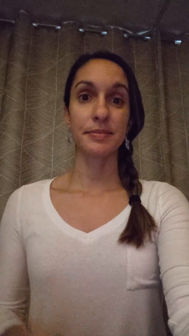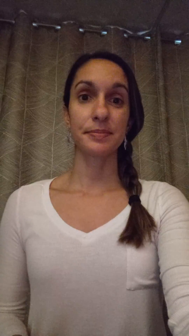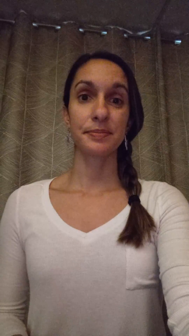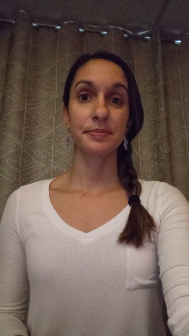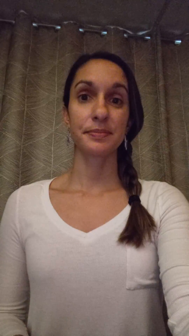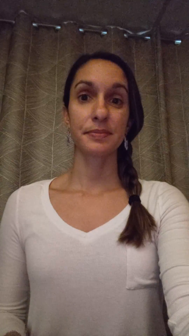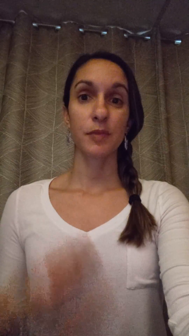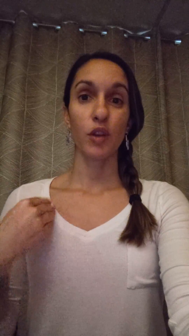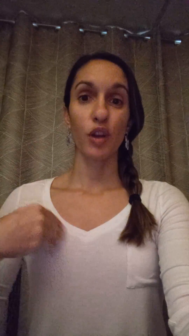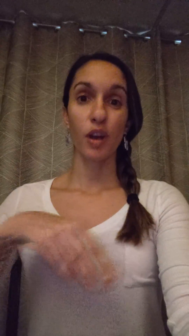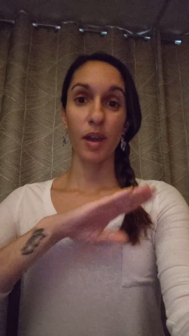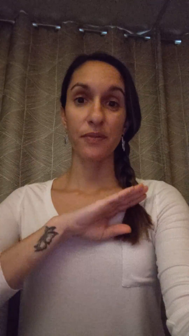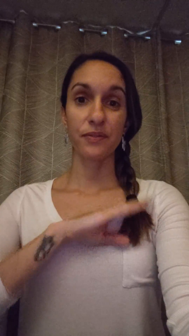scarf